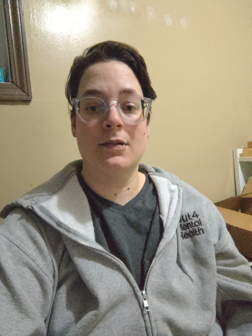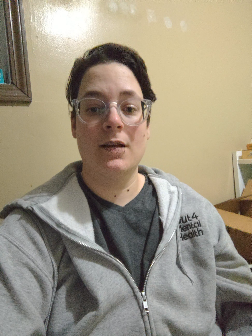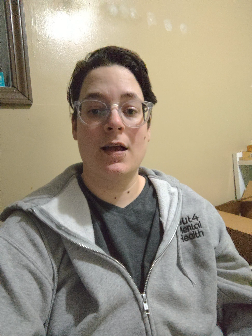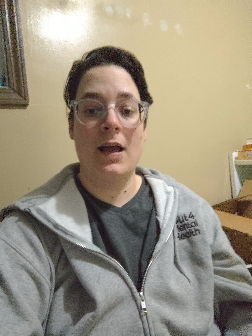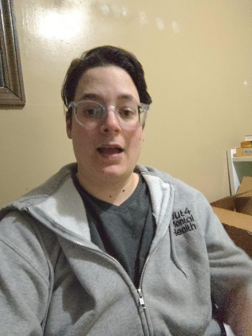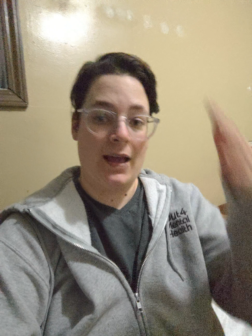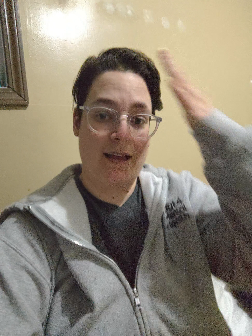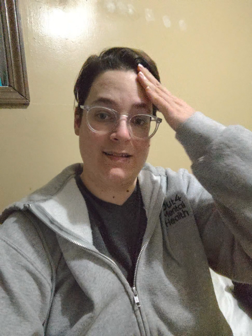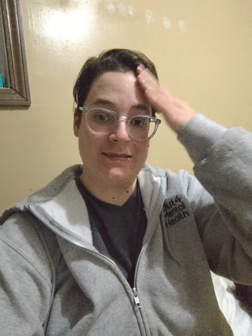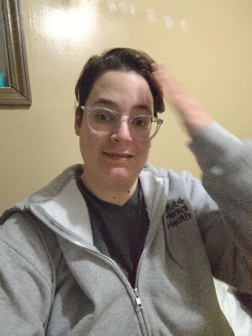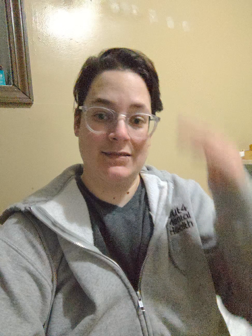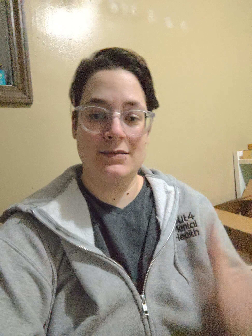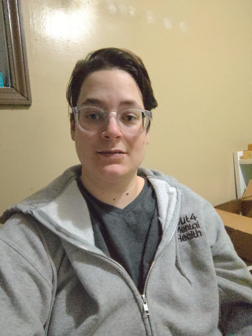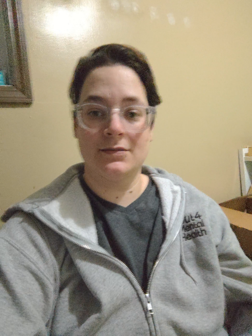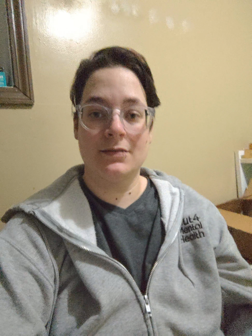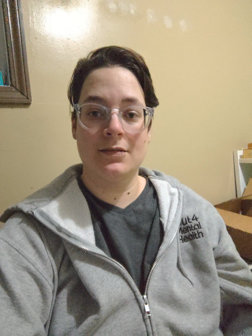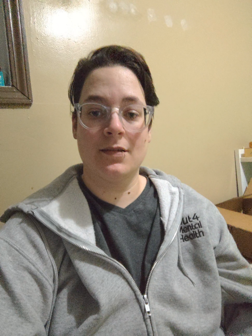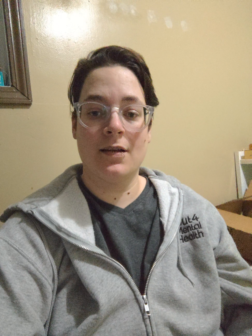hat